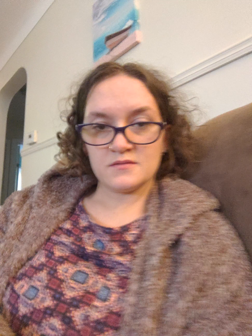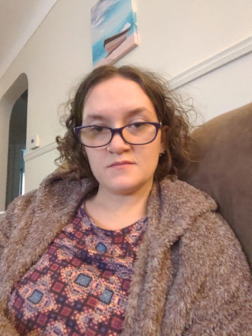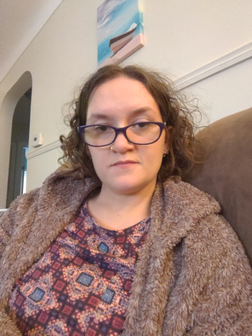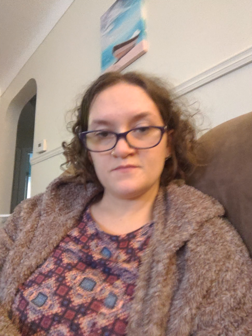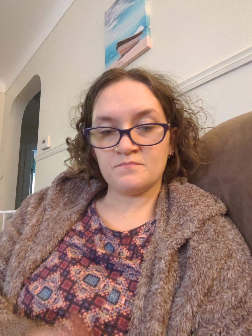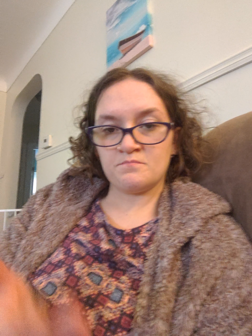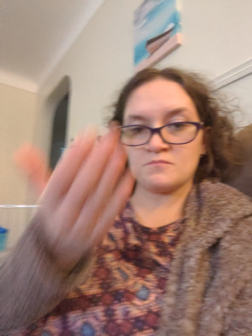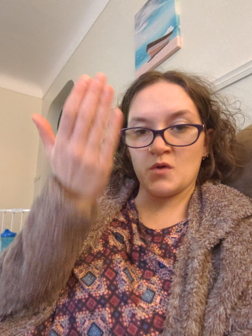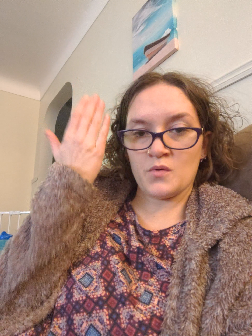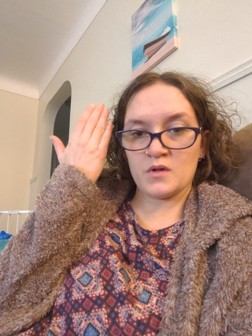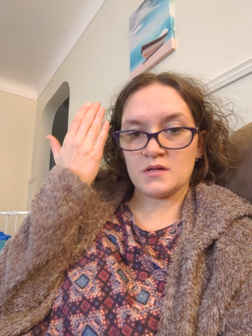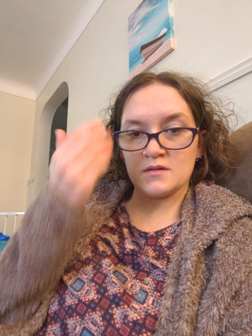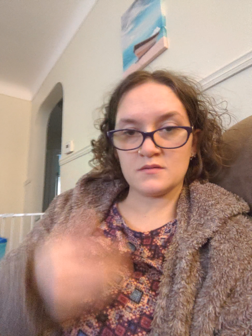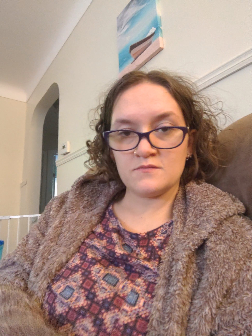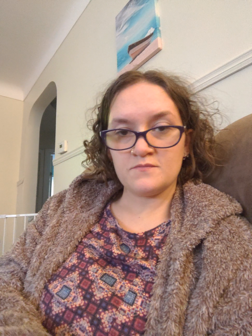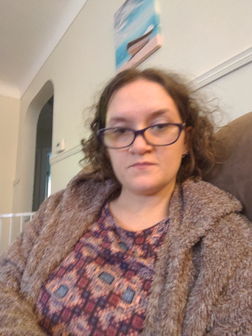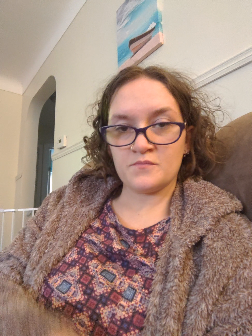morning